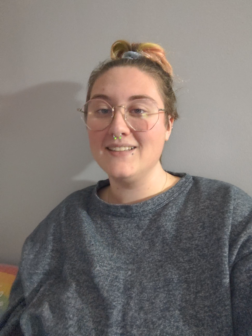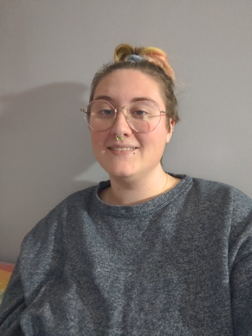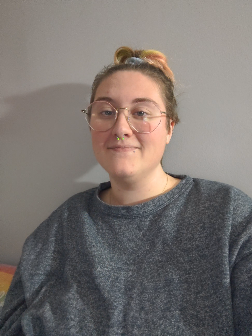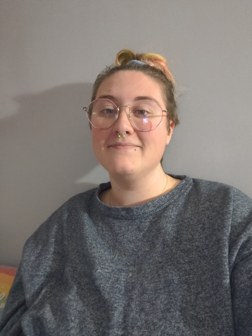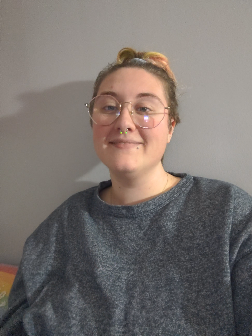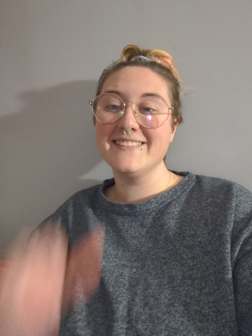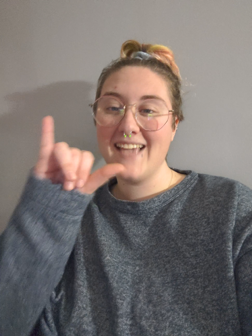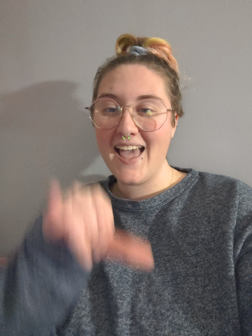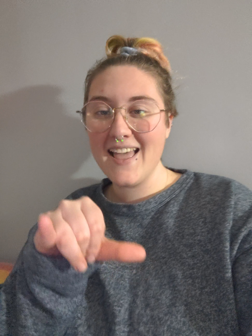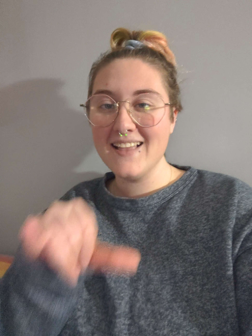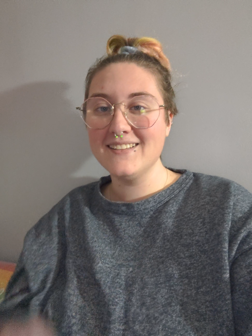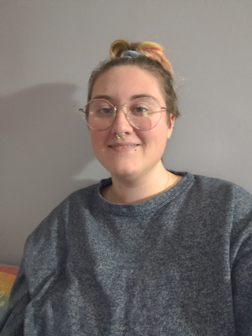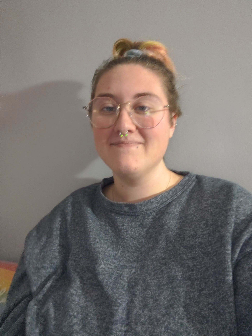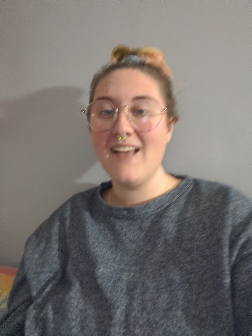stay